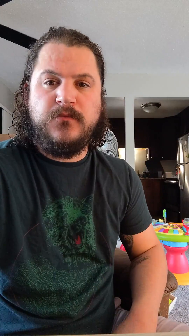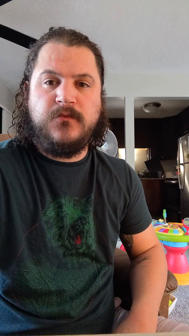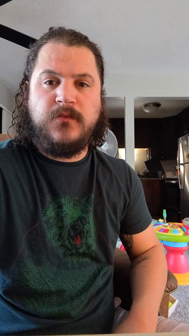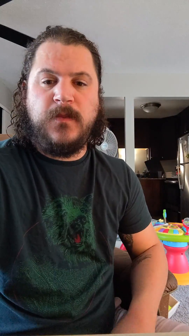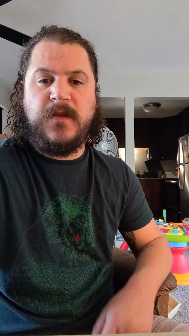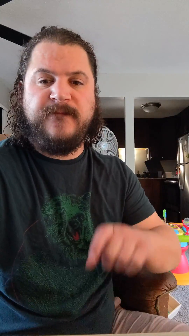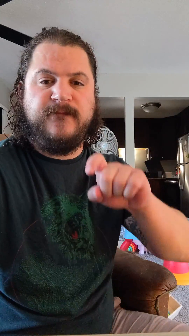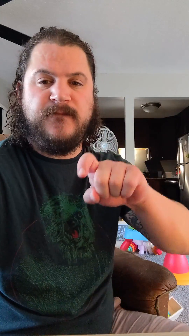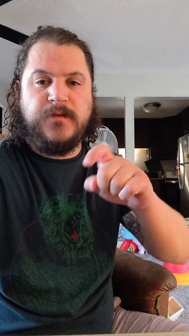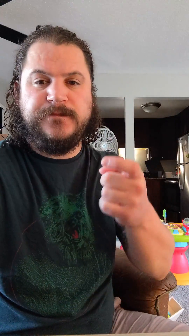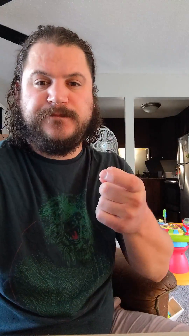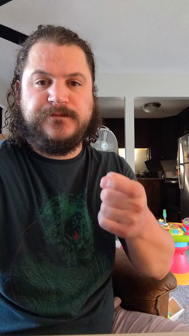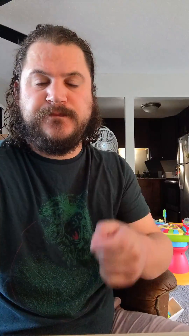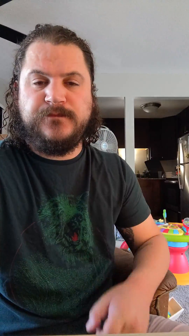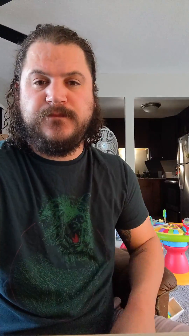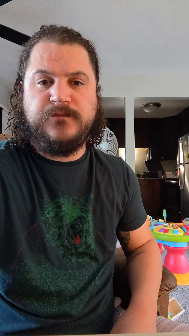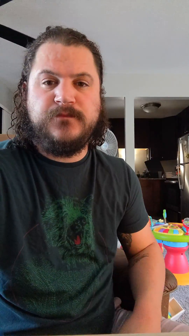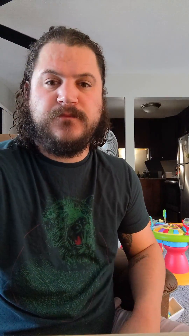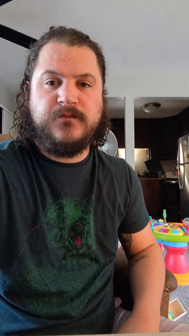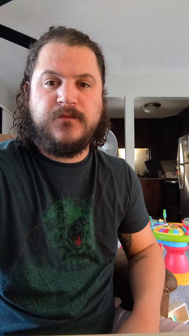friend